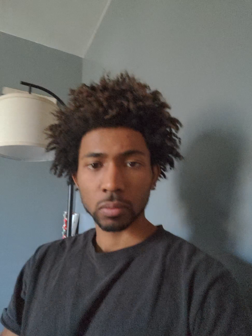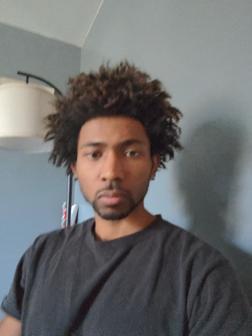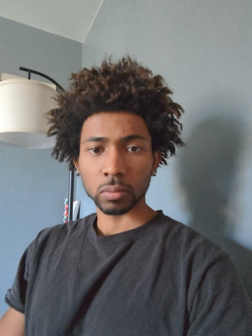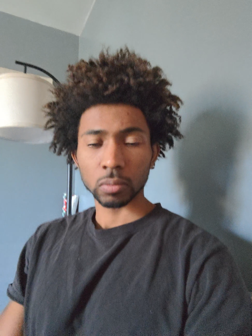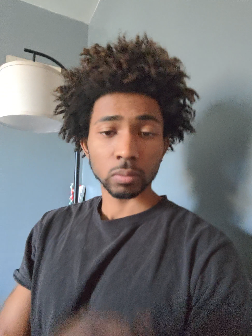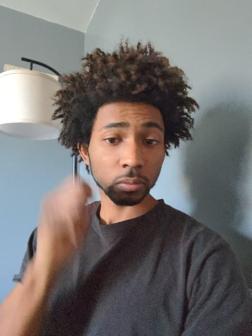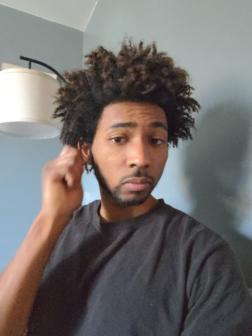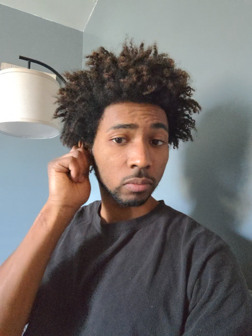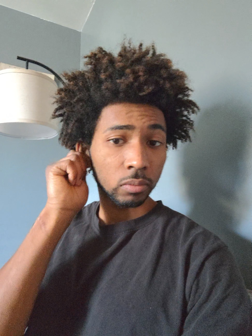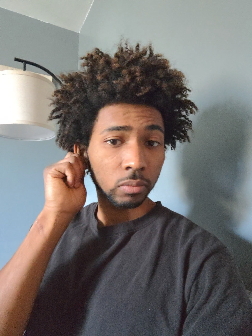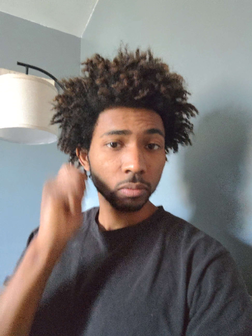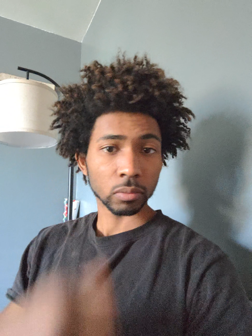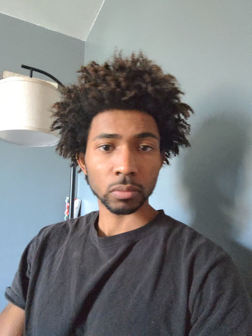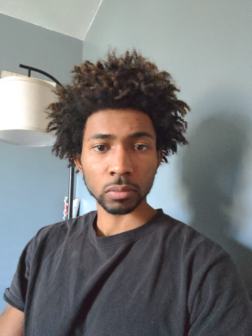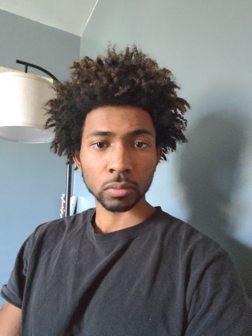ear